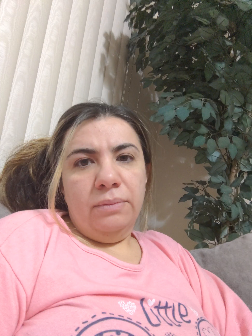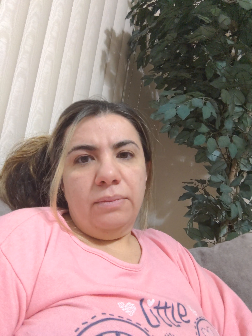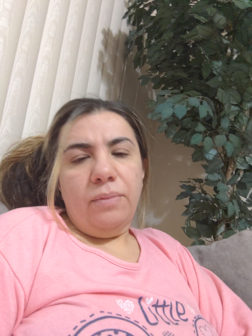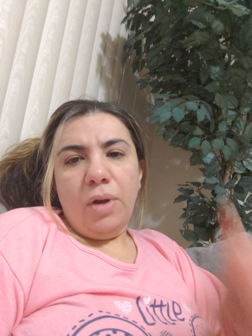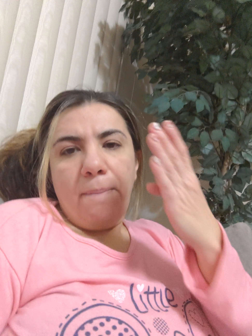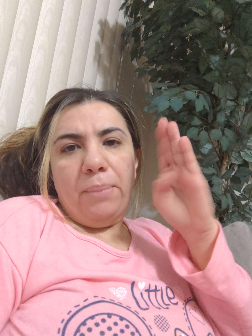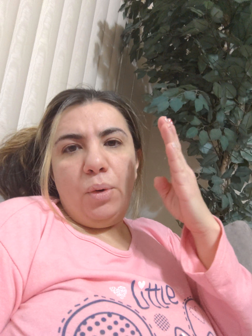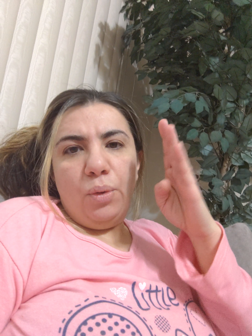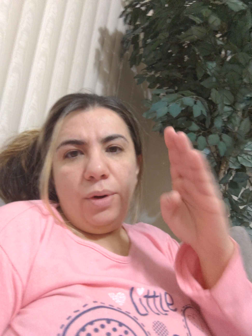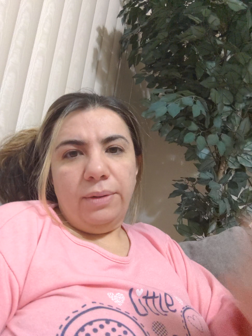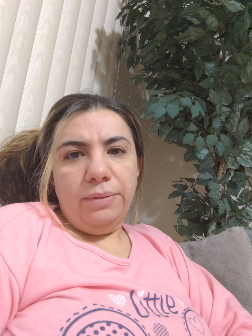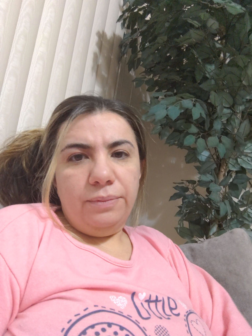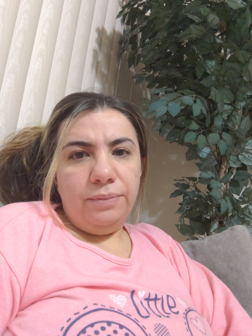blue